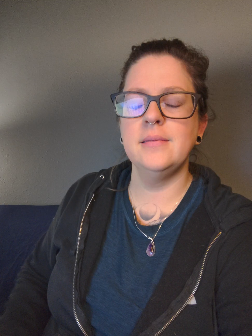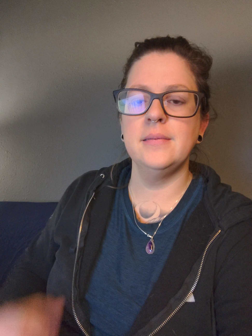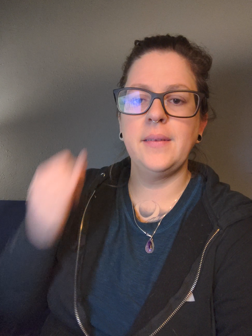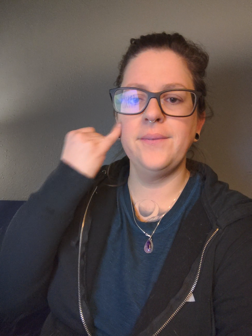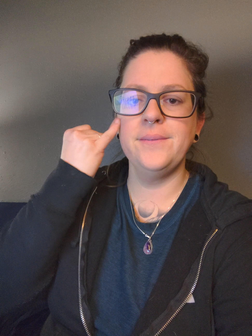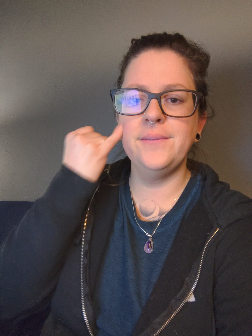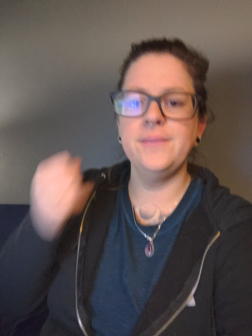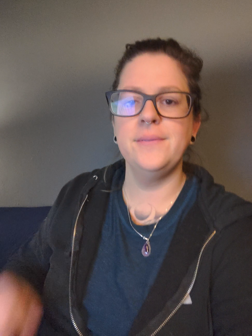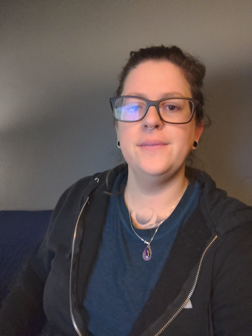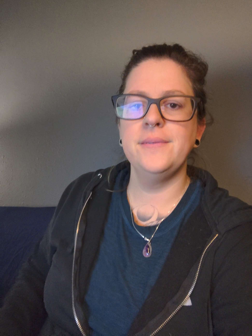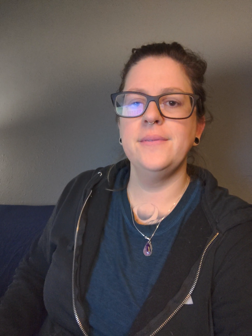if